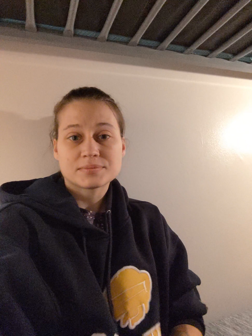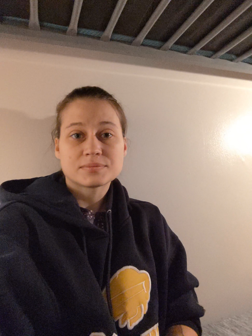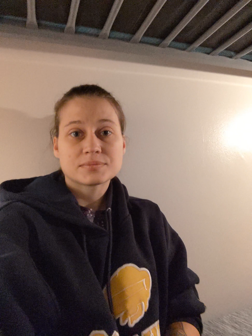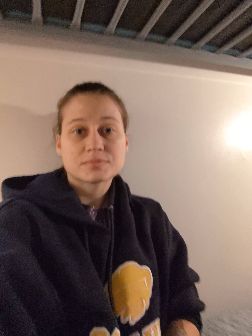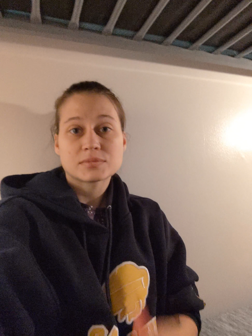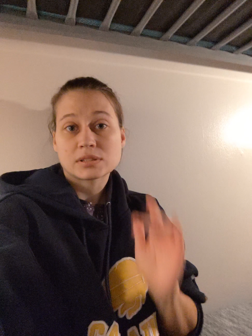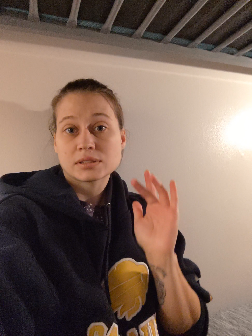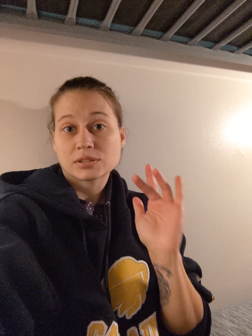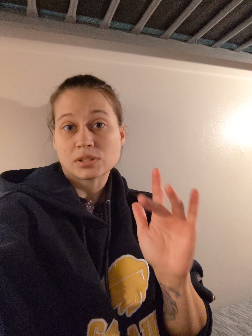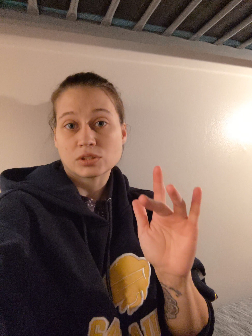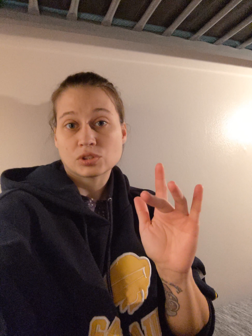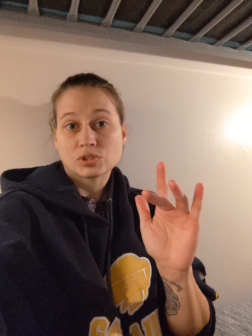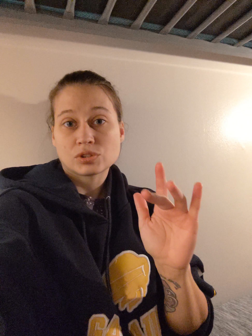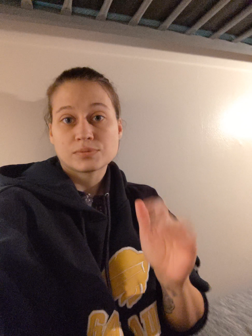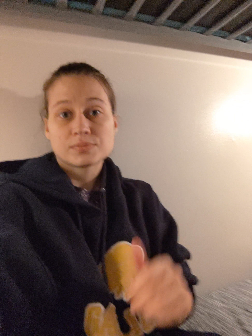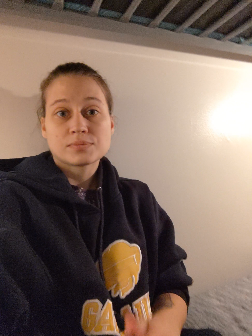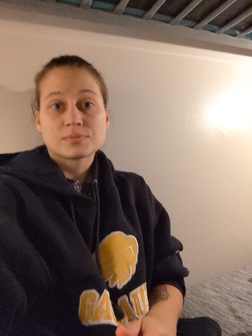touch